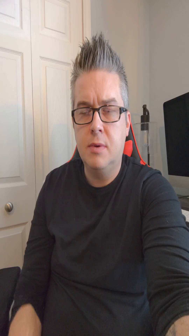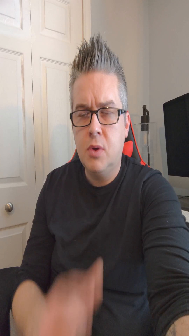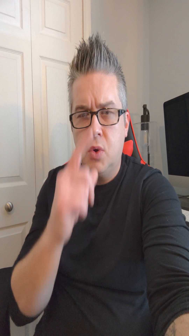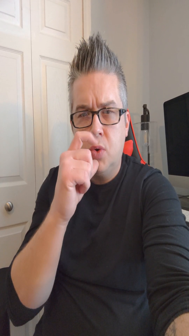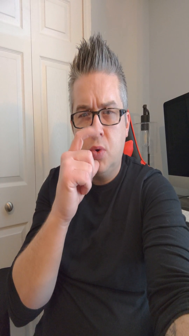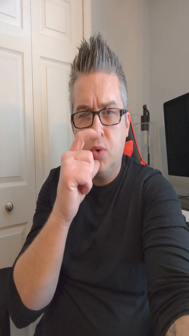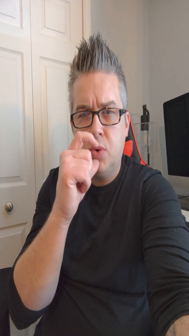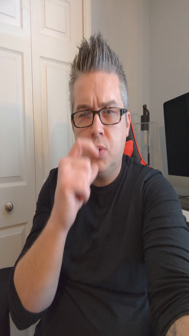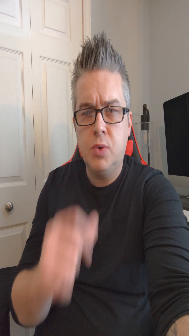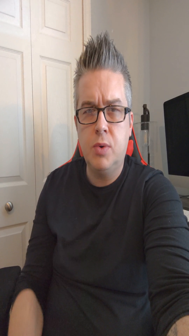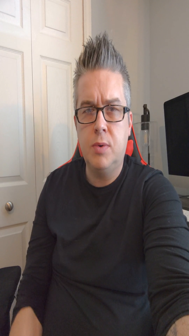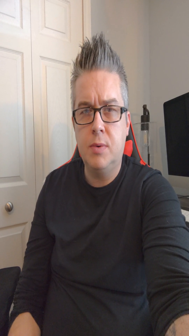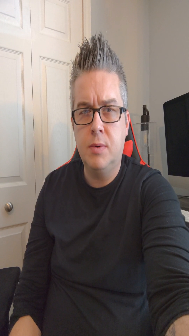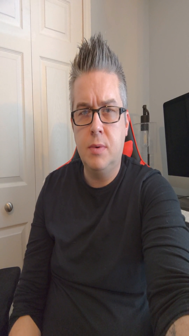who